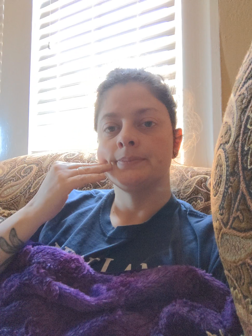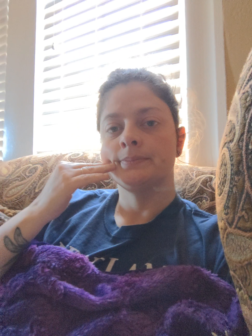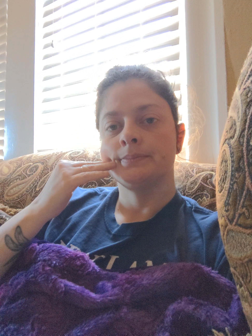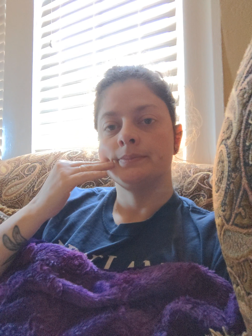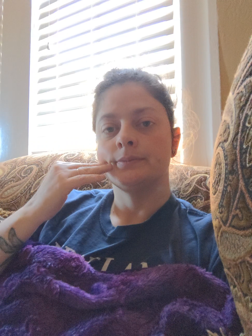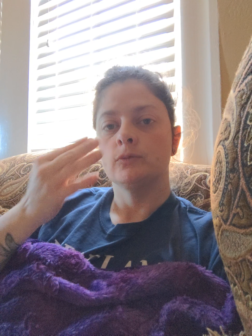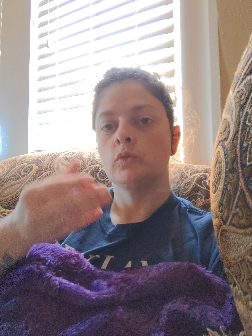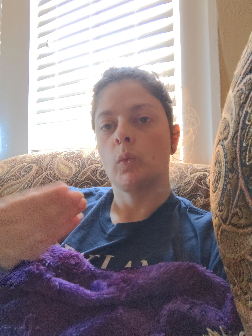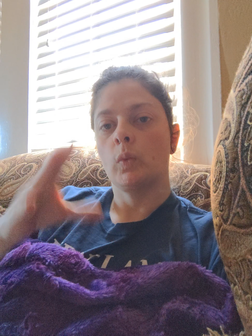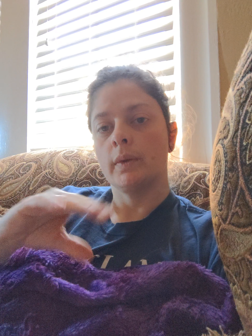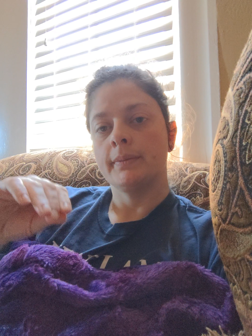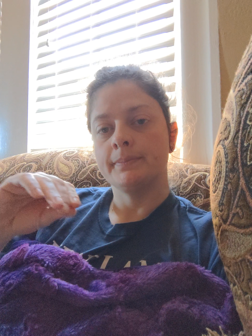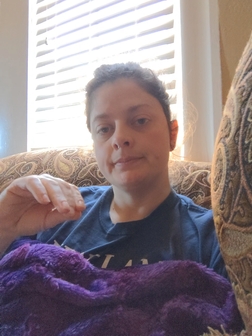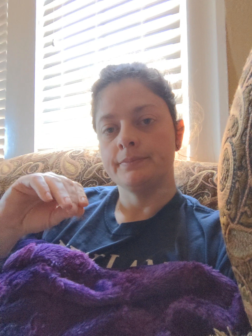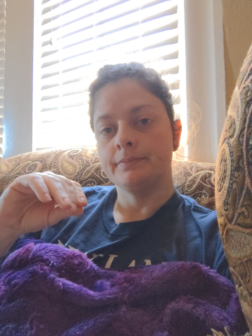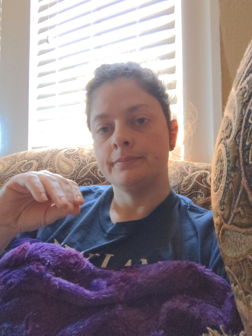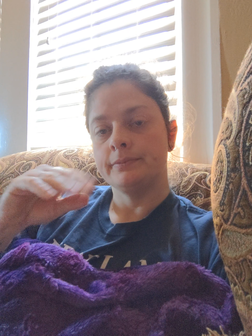story